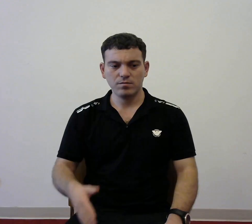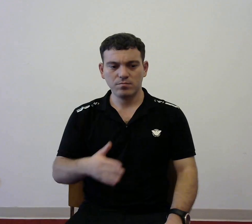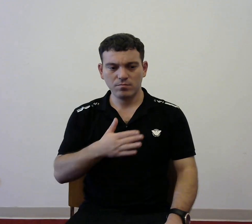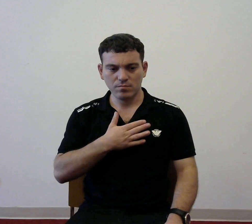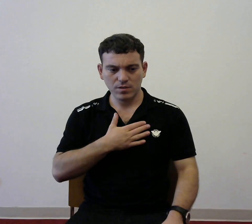mən